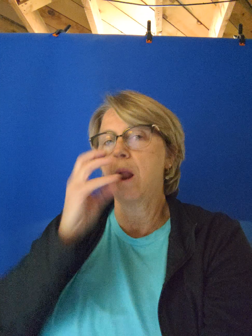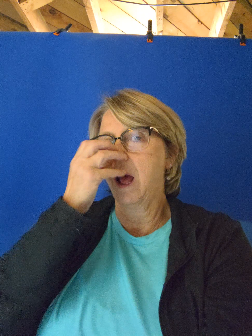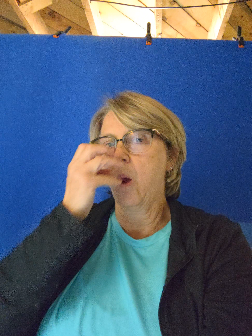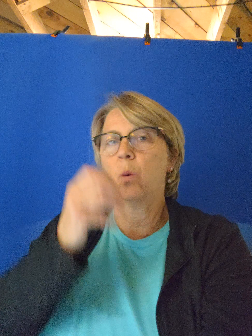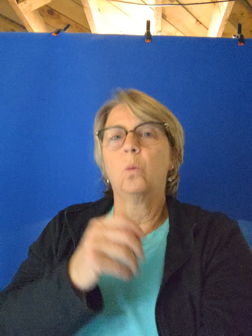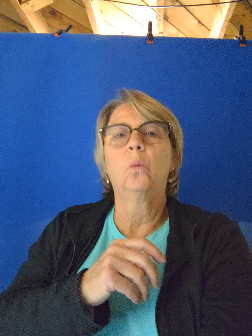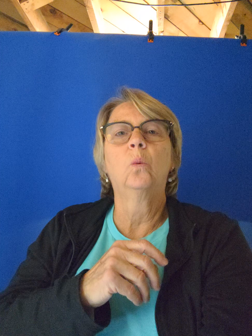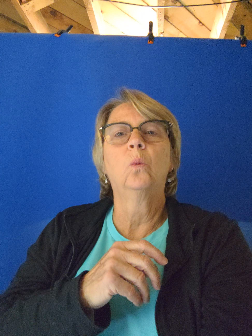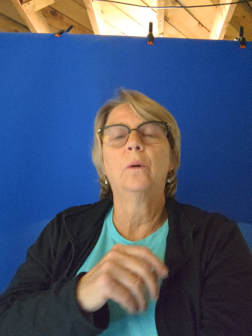clown